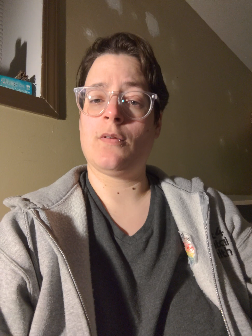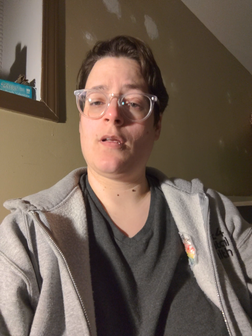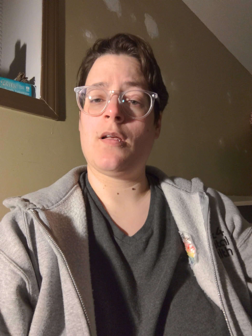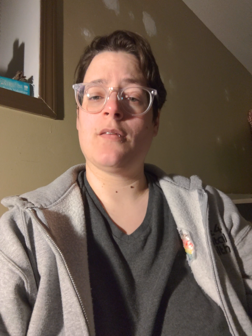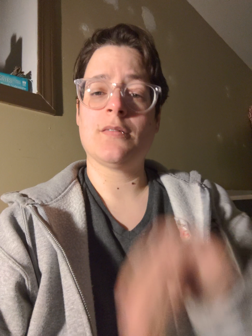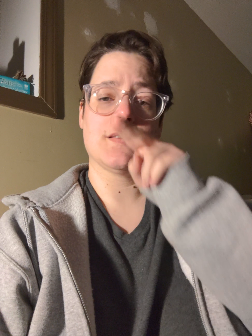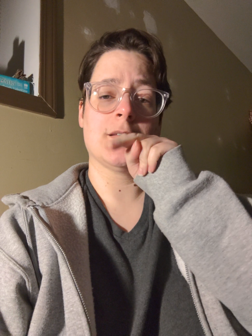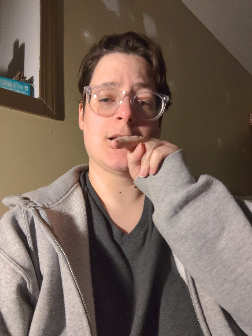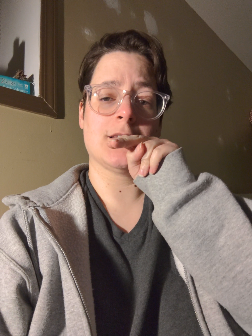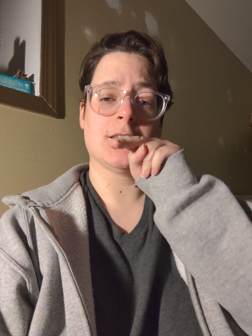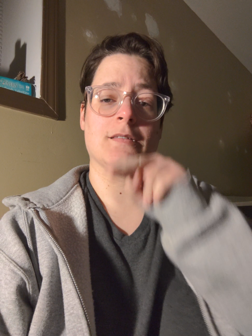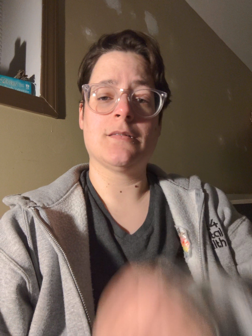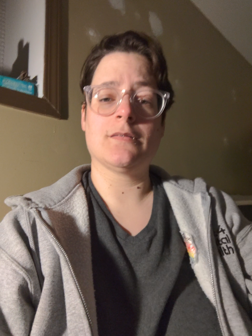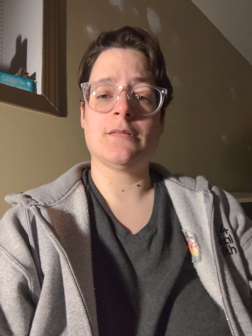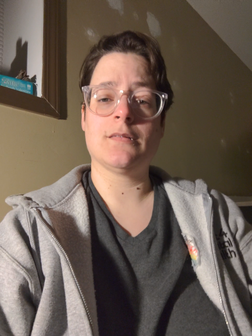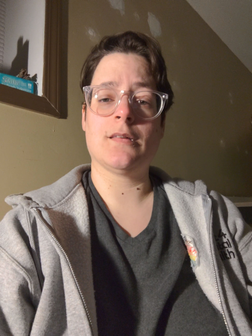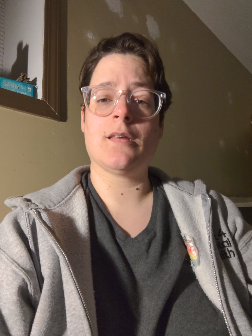tongue